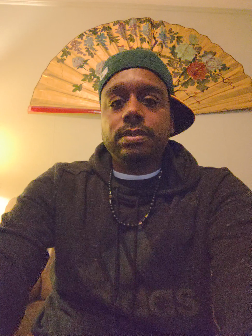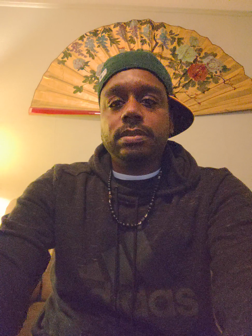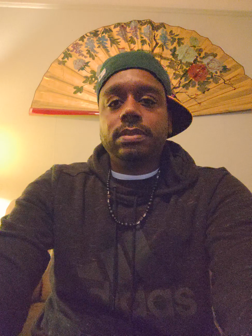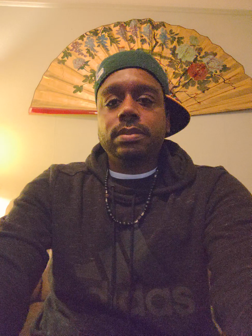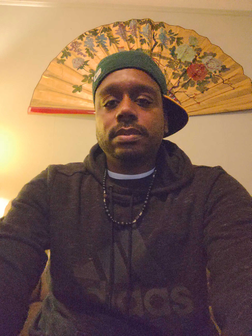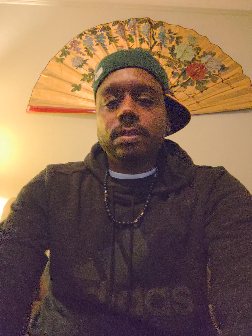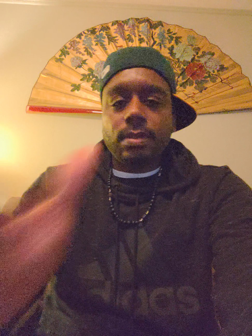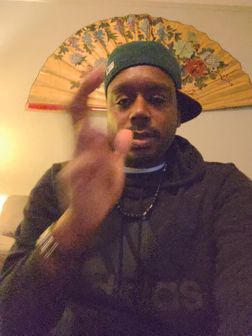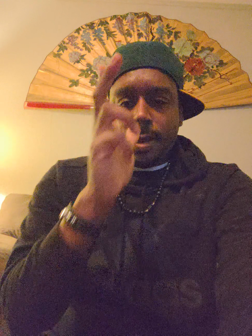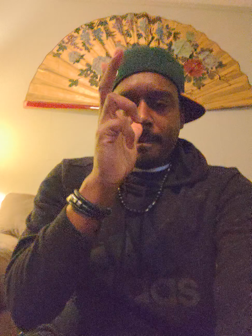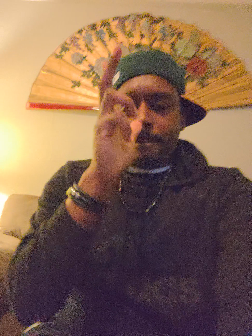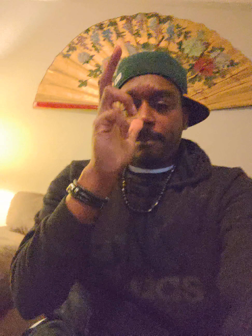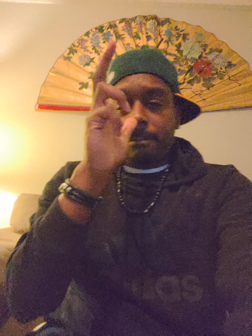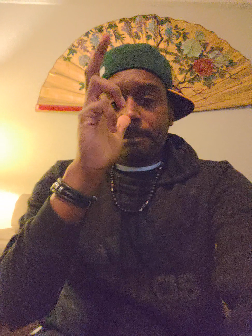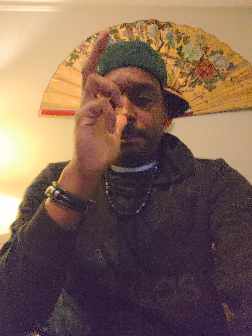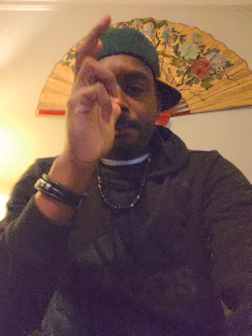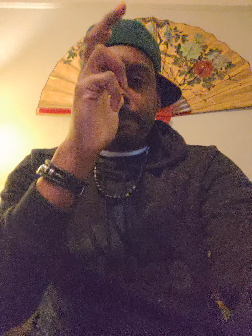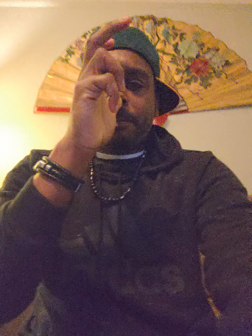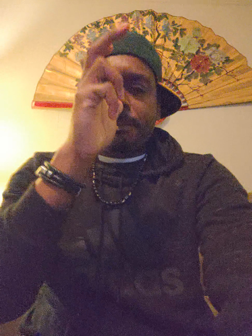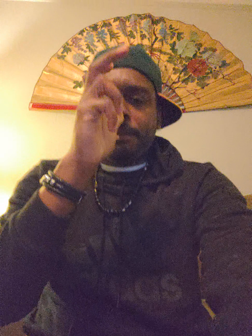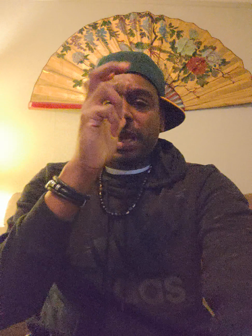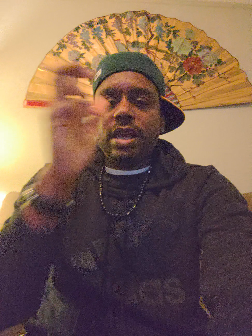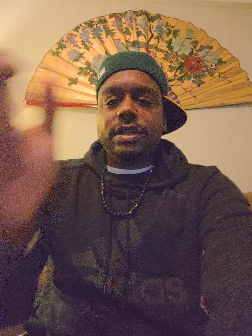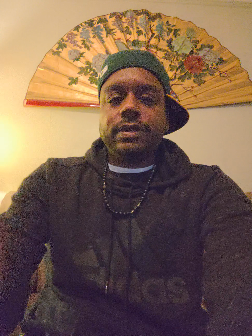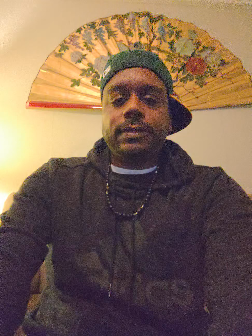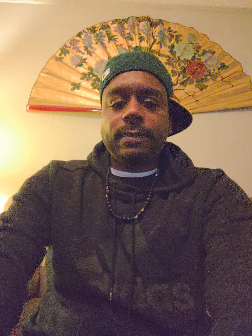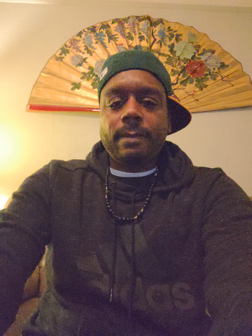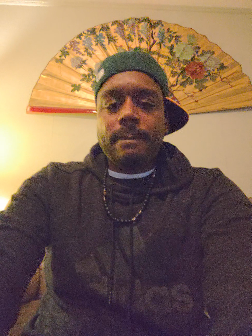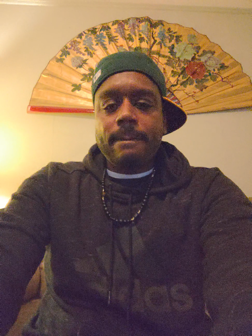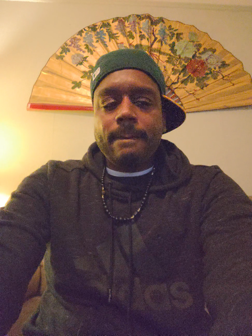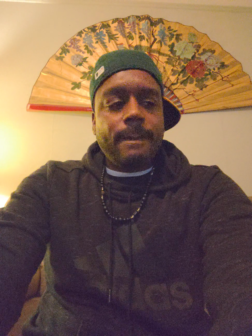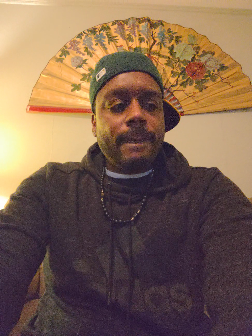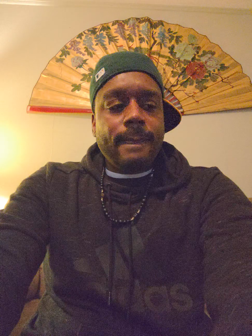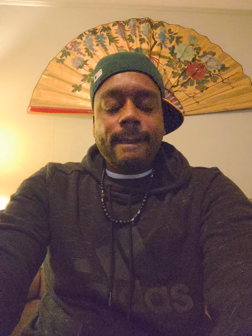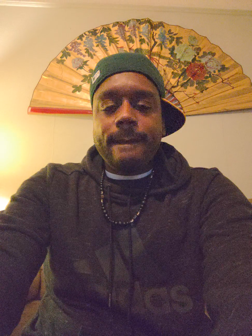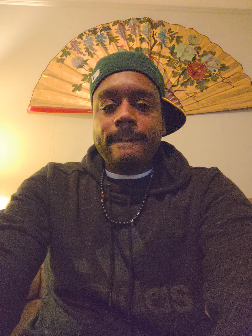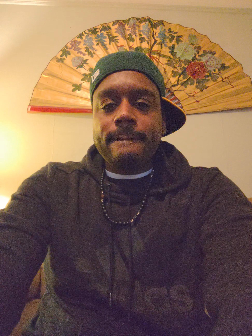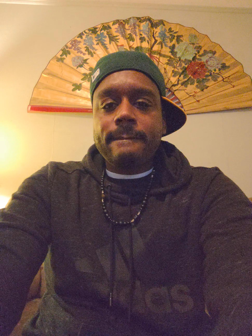bug